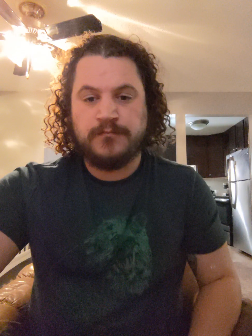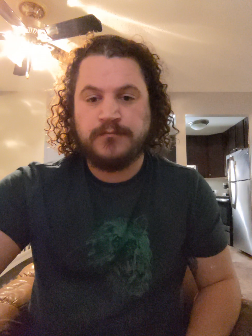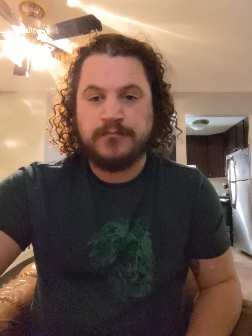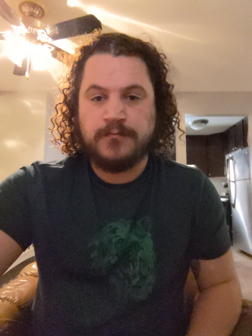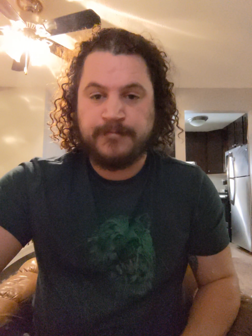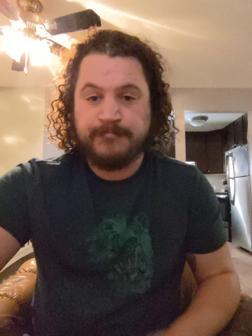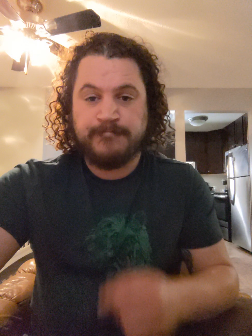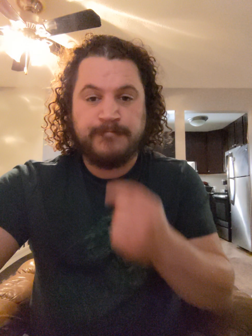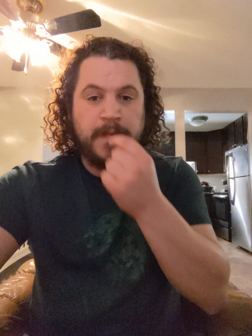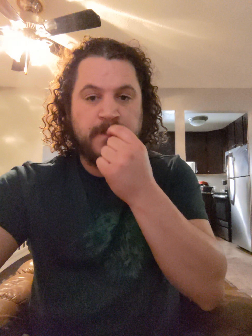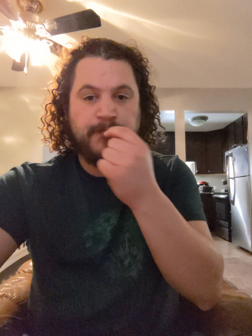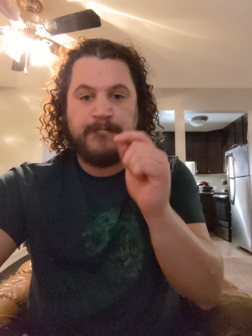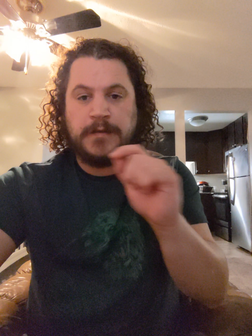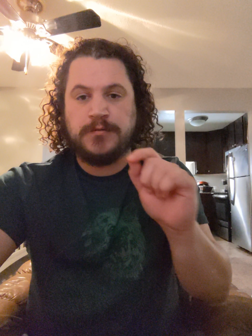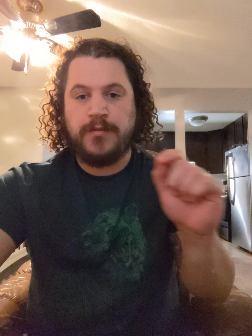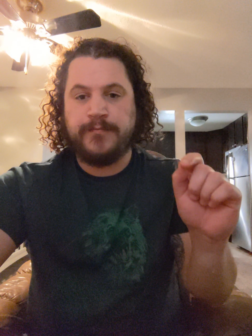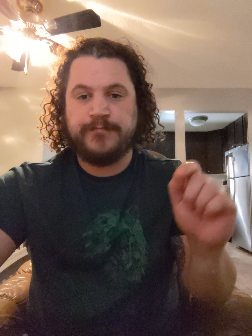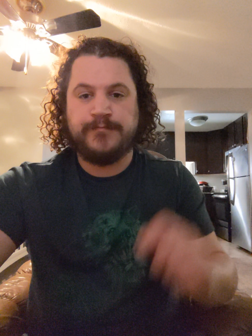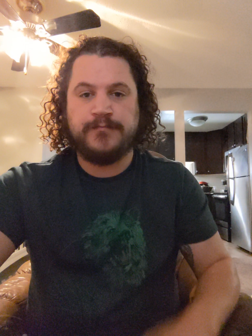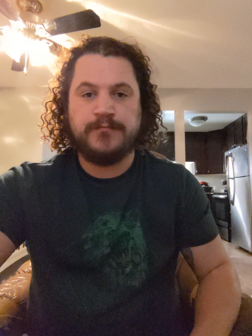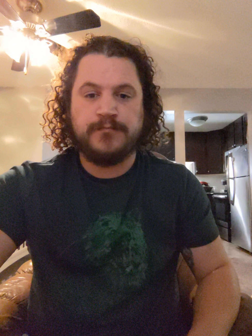pencil